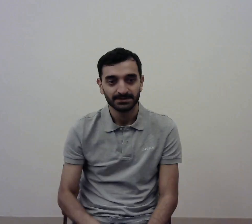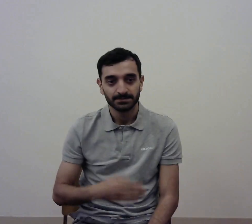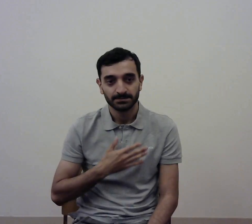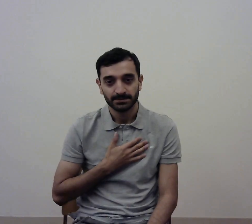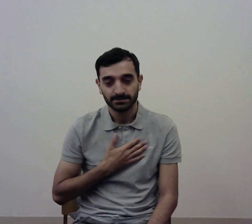mən